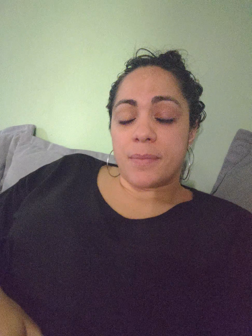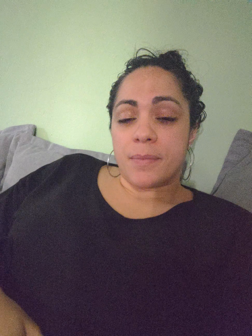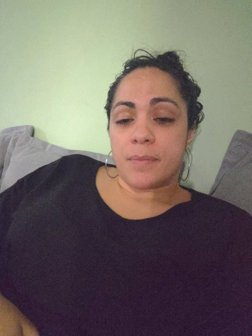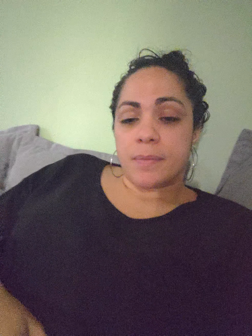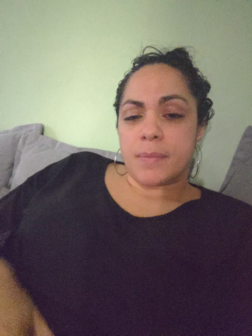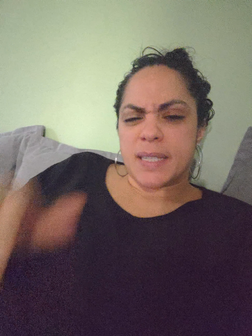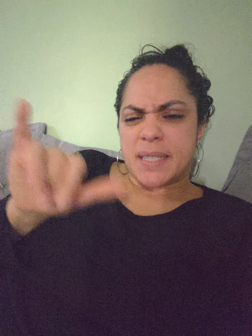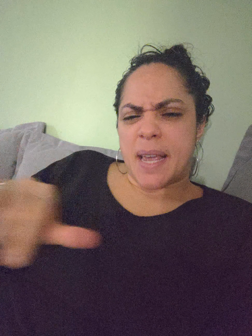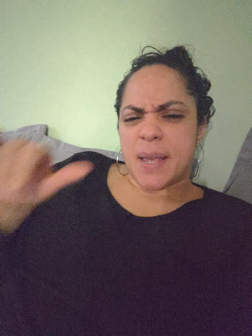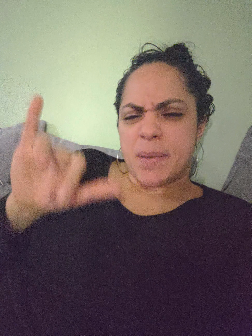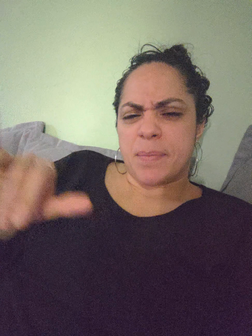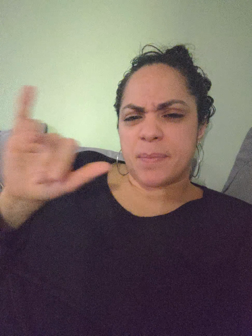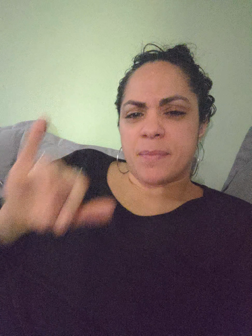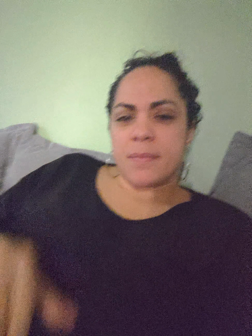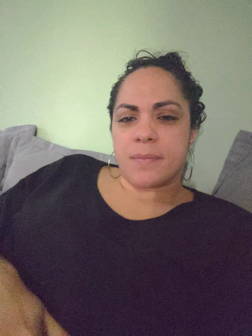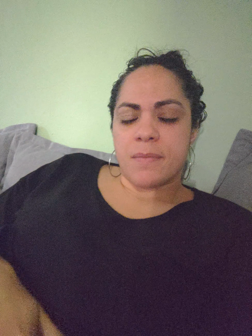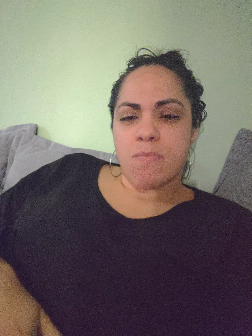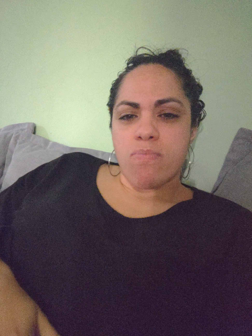same